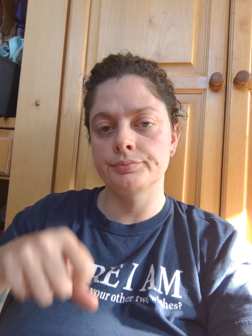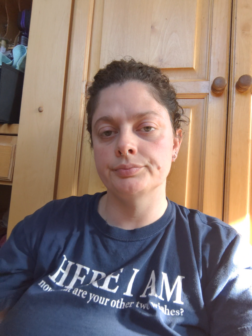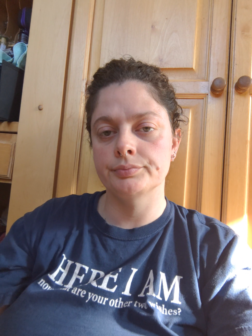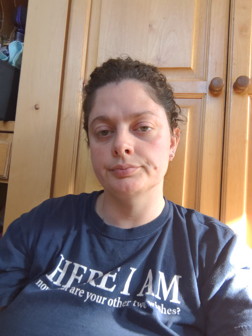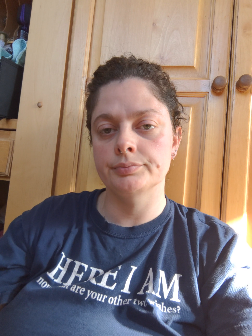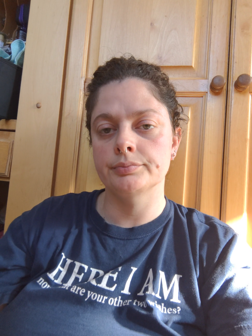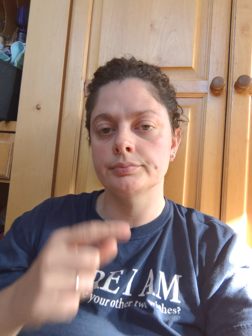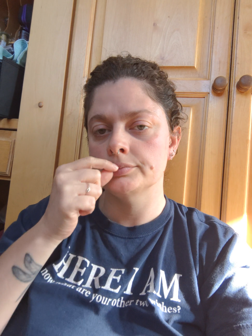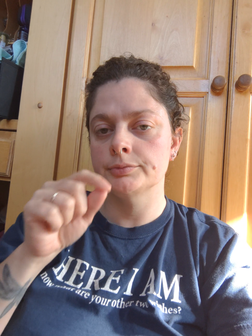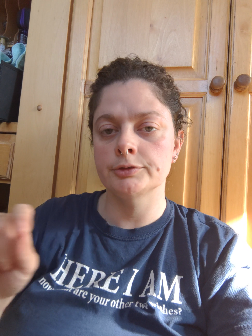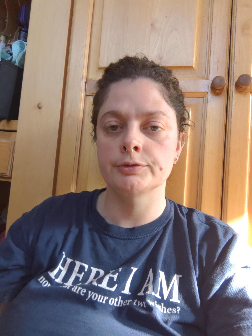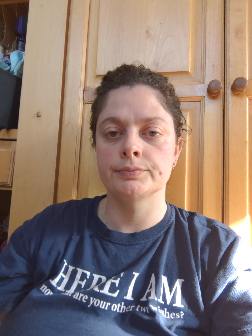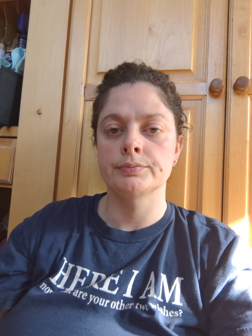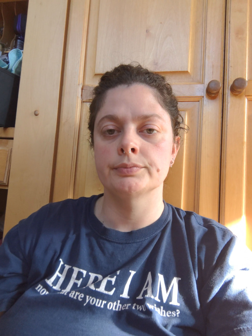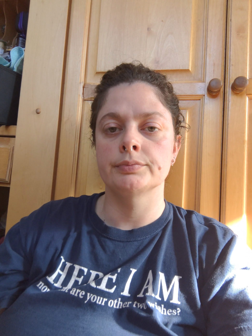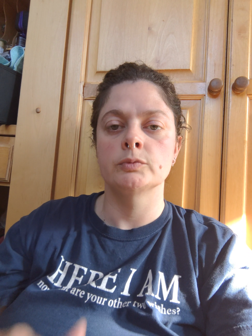pencil